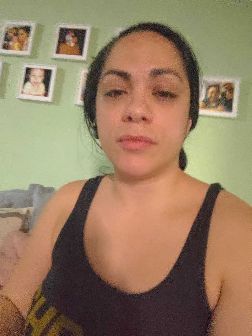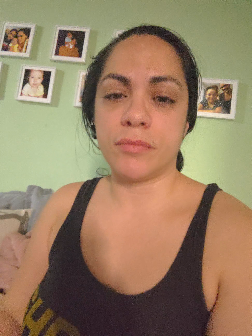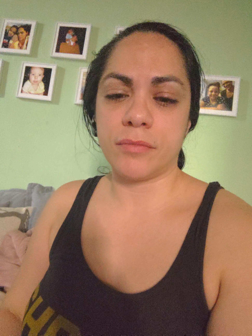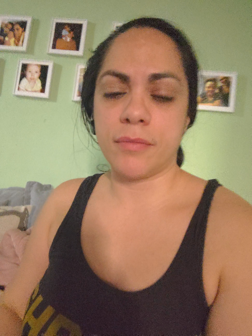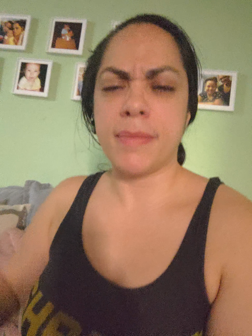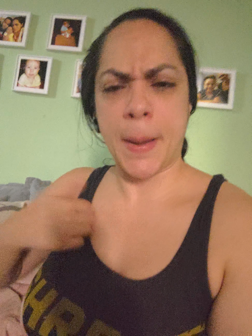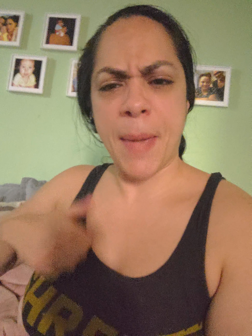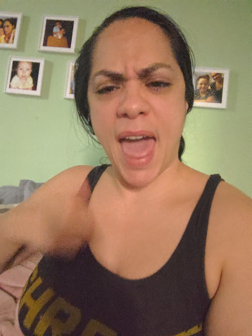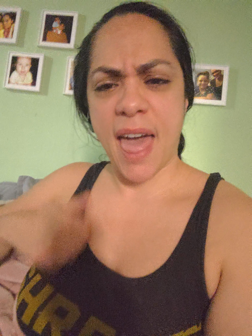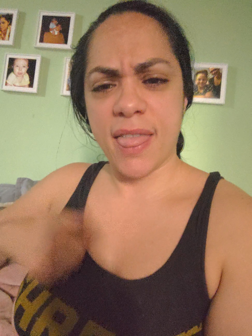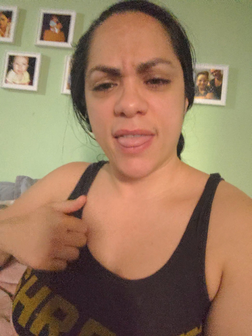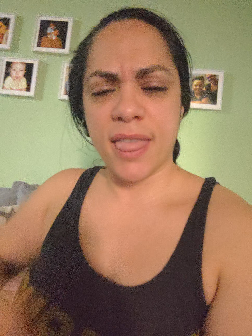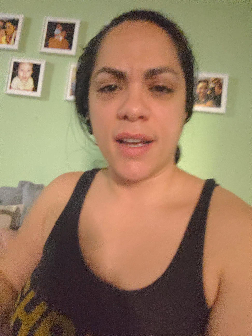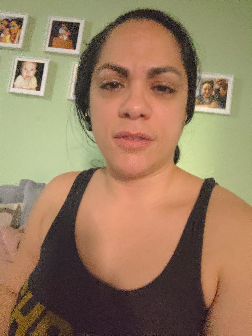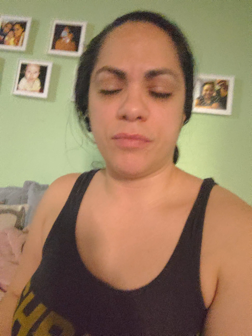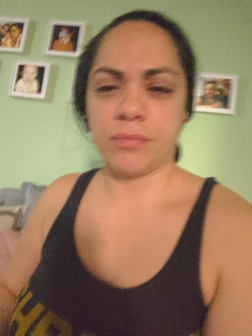bath